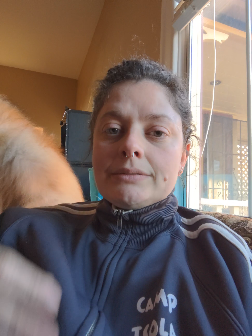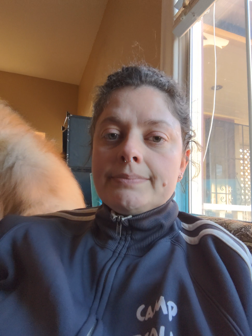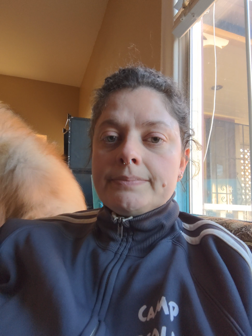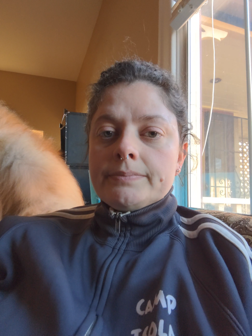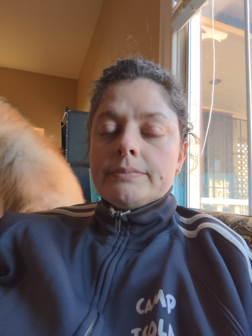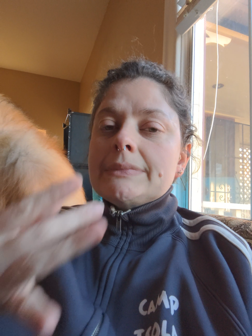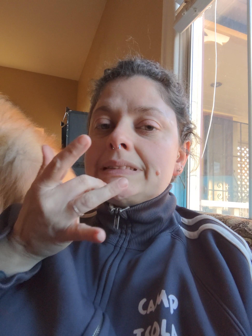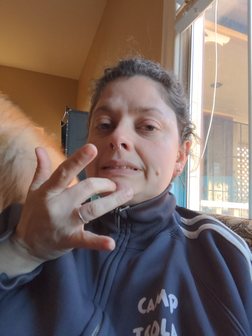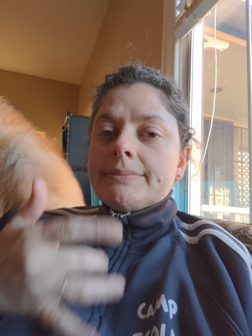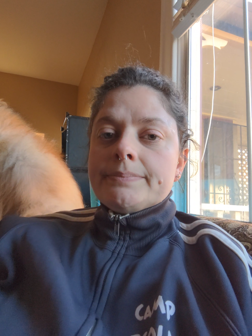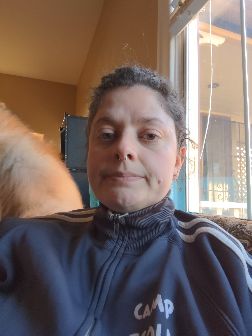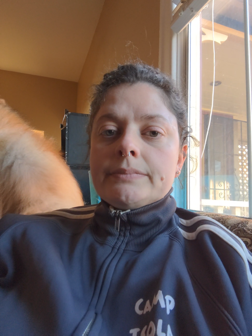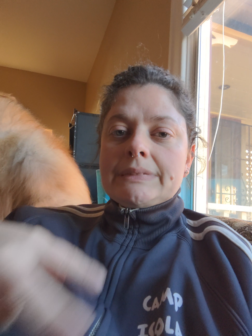taste